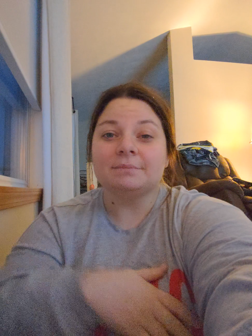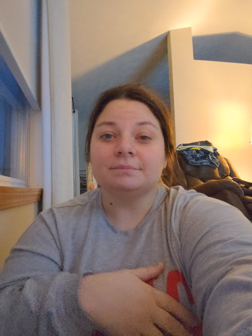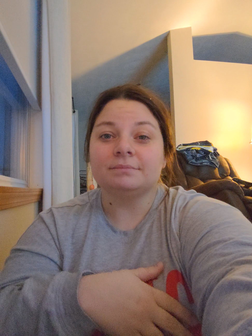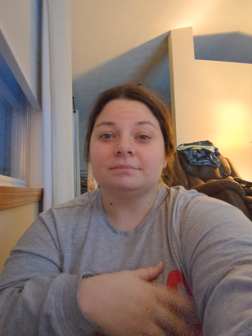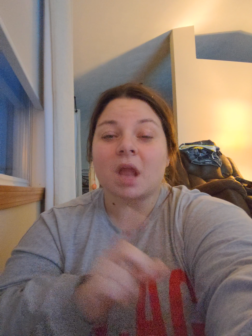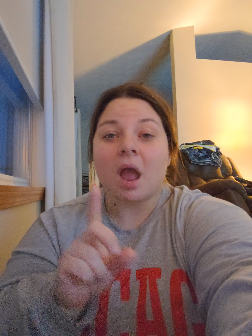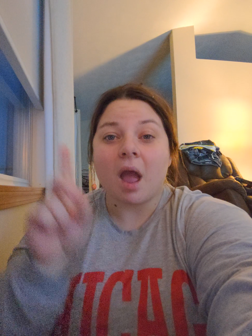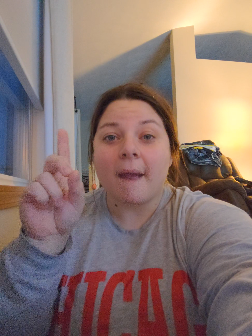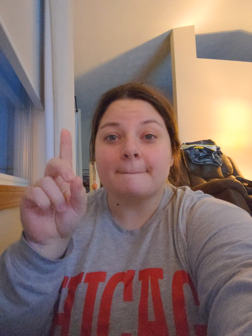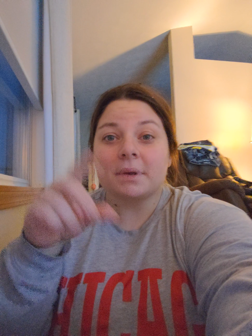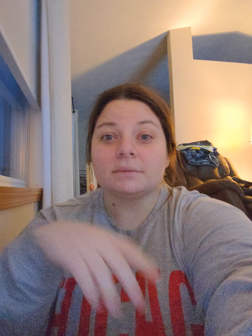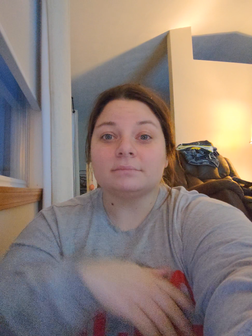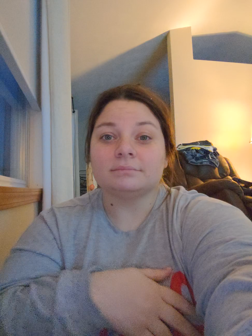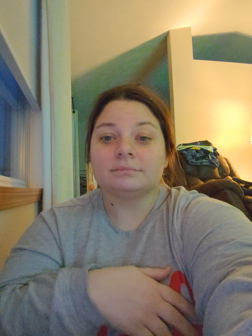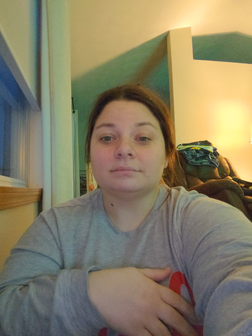up